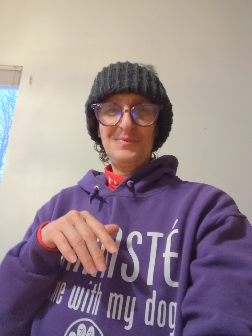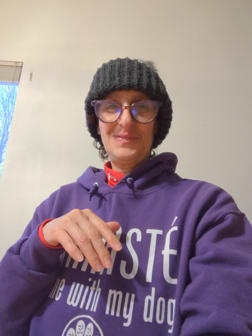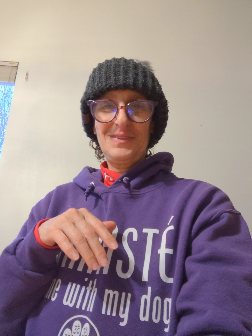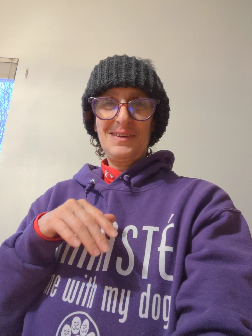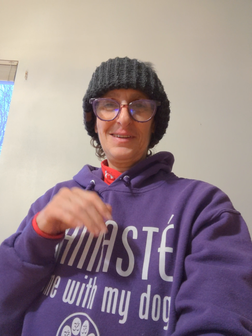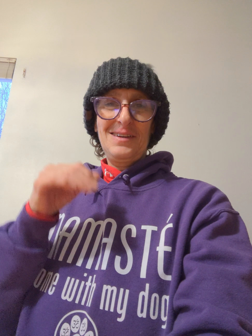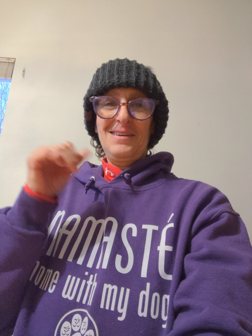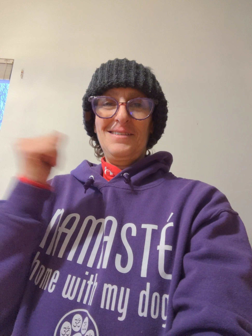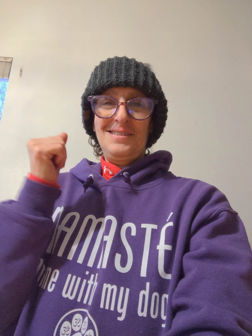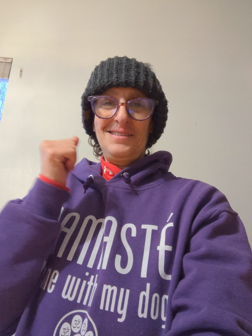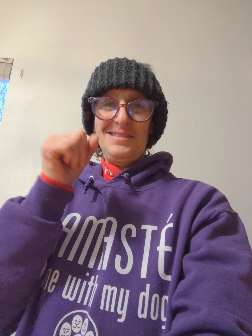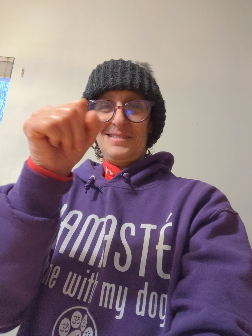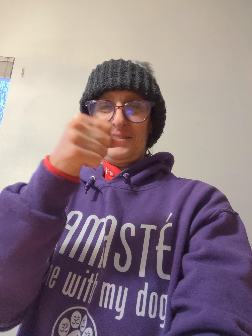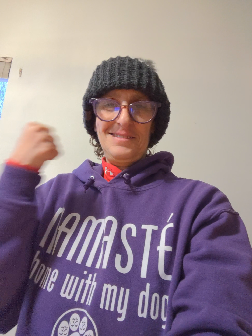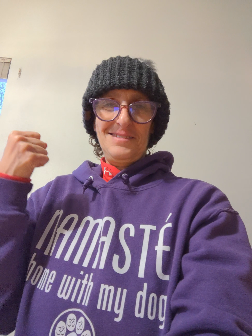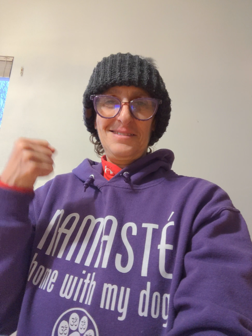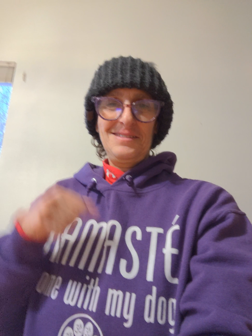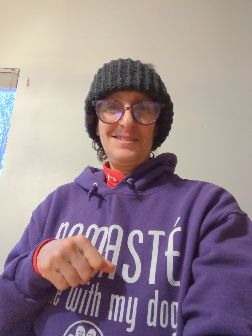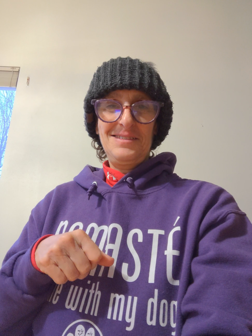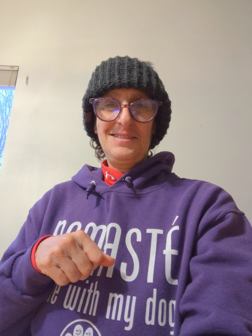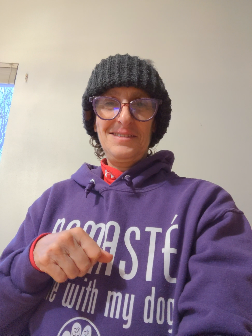refrigerator